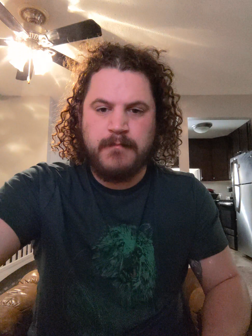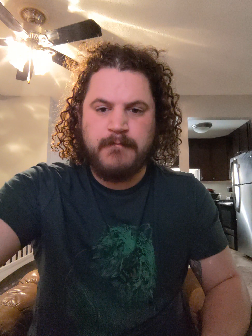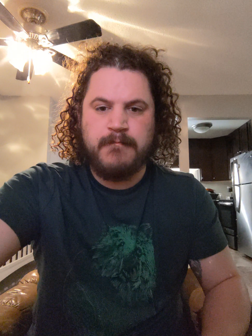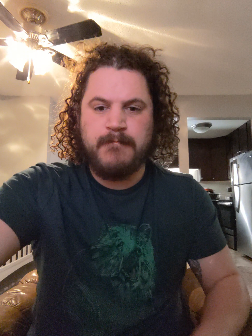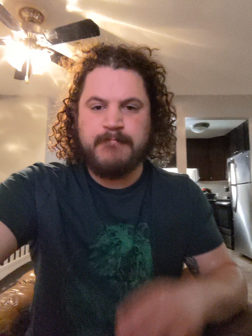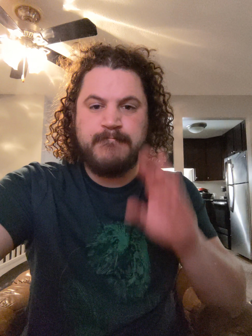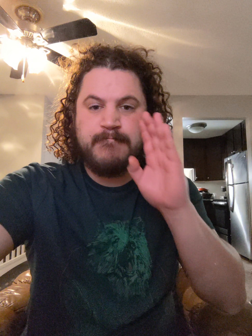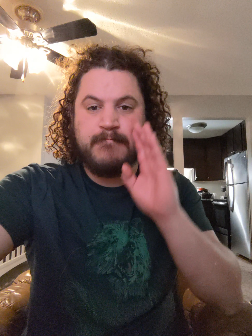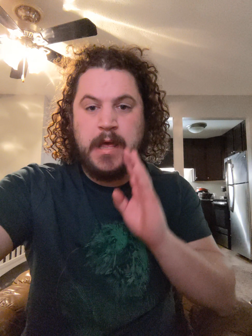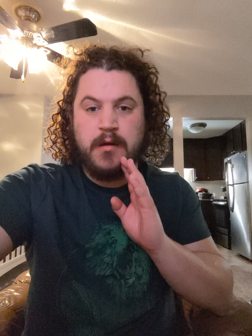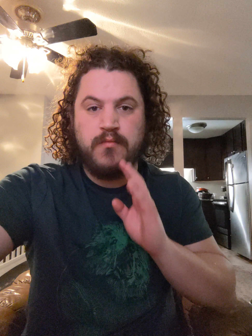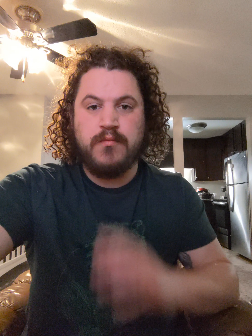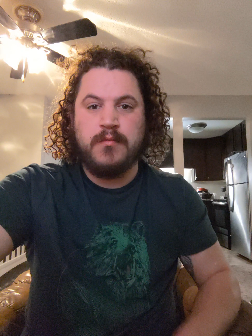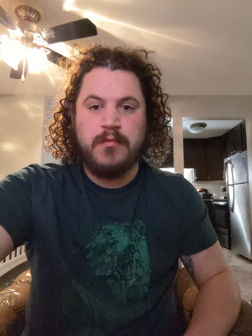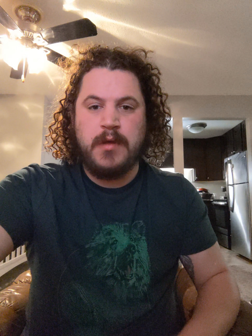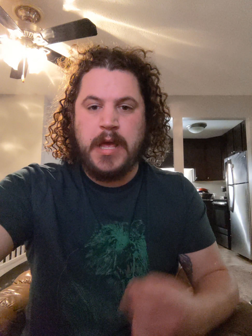brown